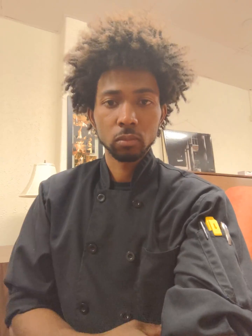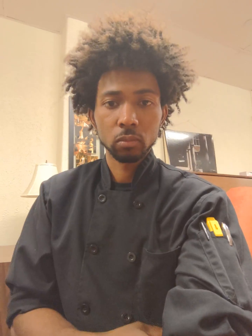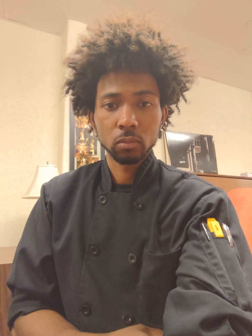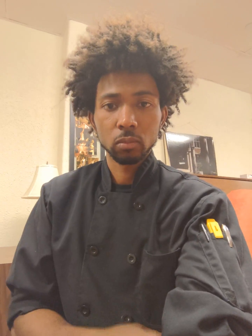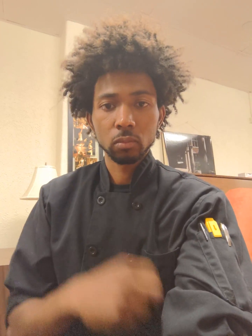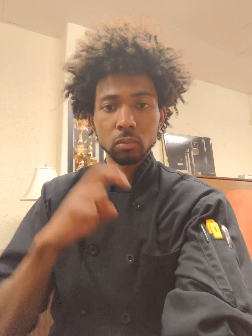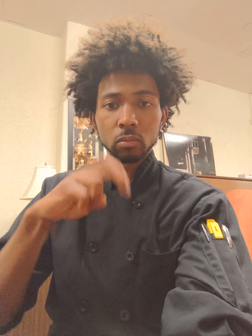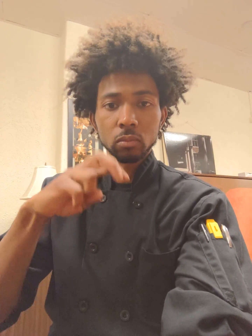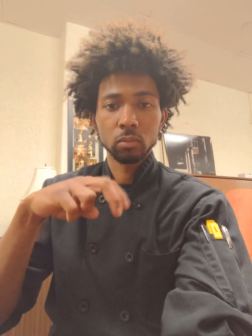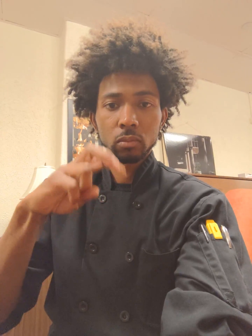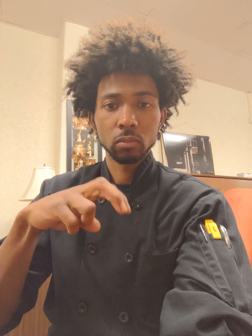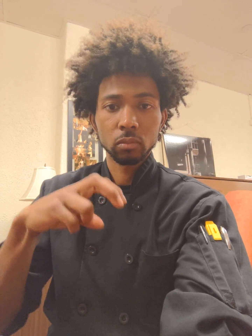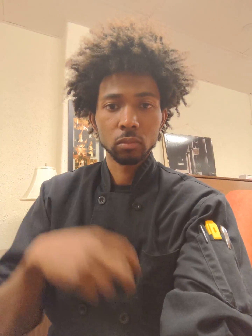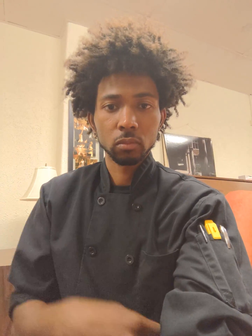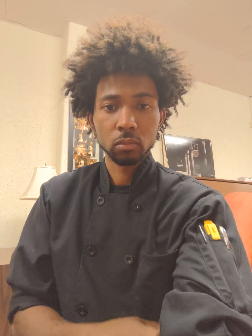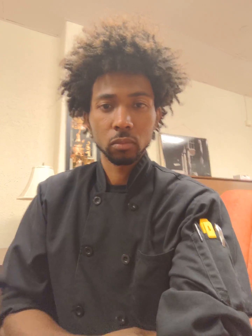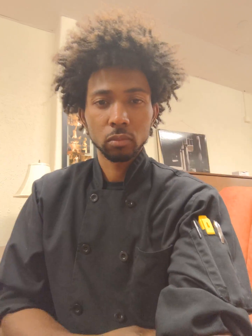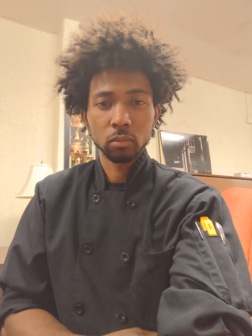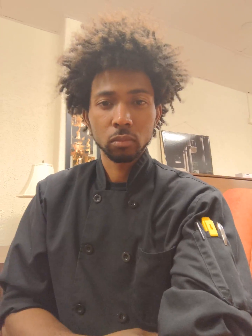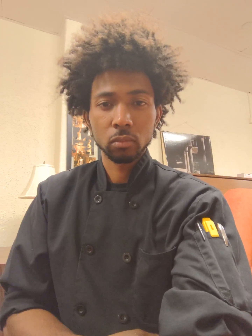potato